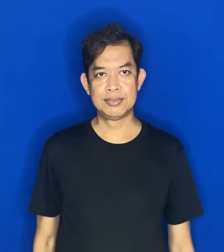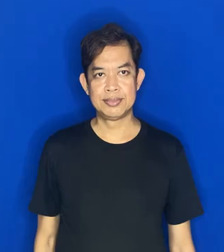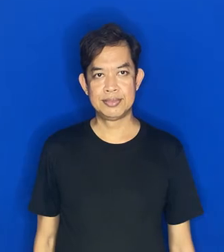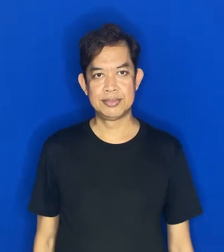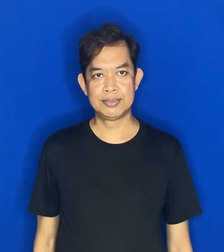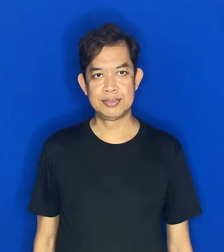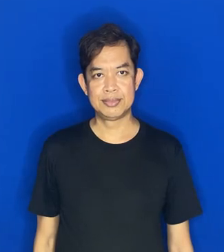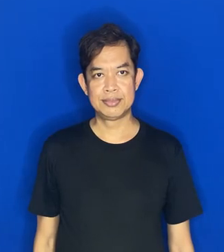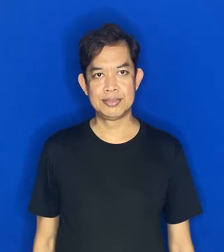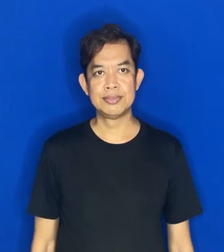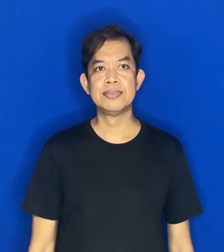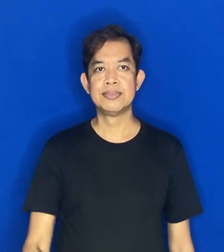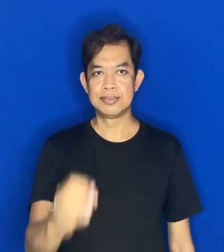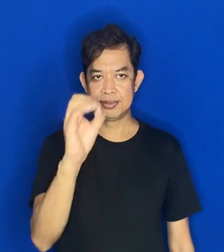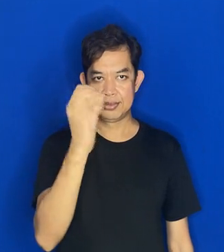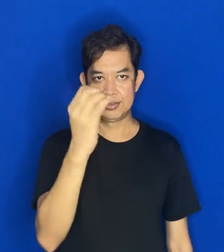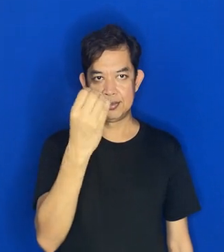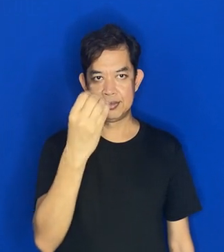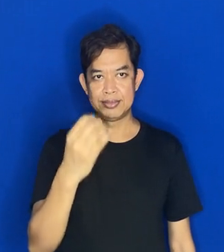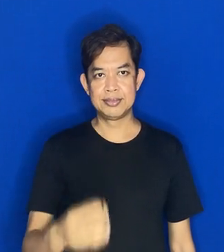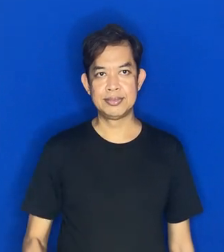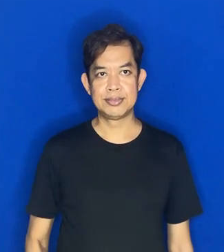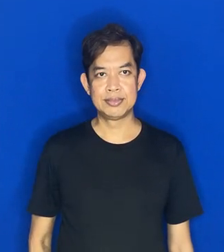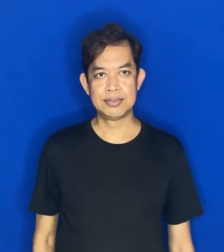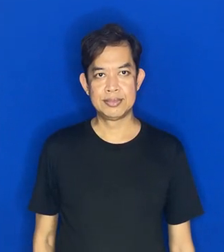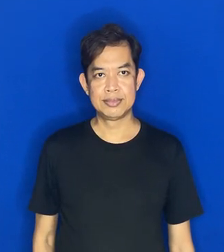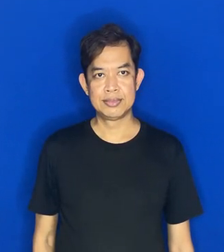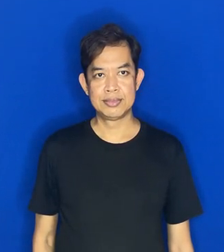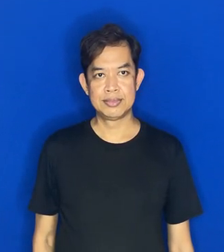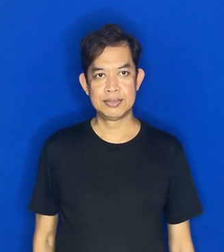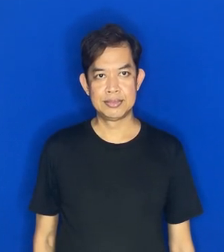orange